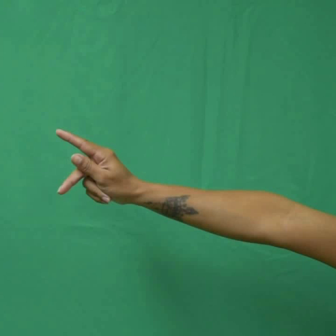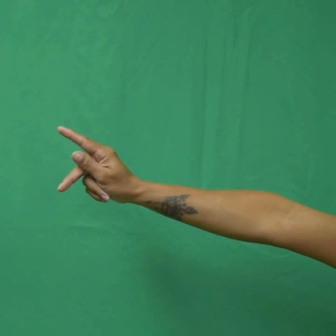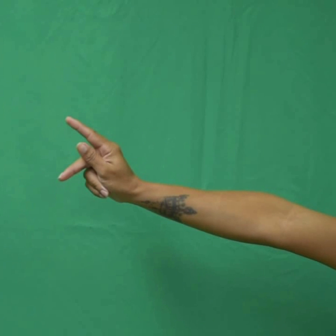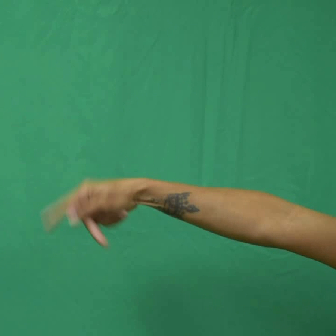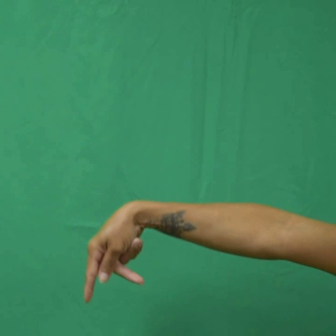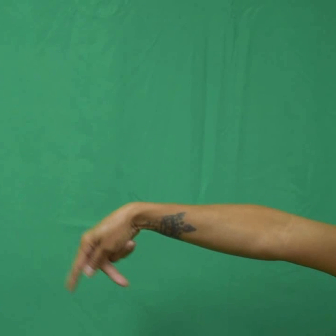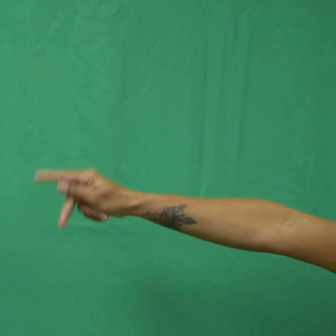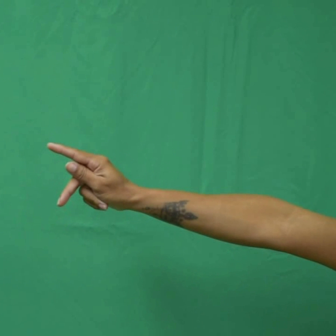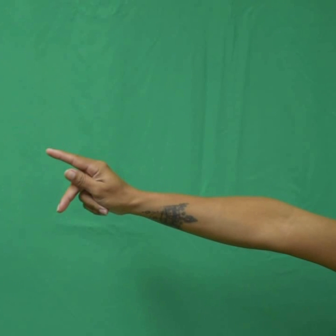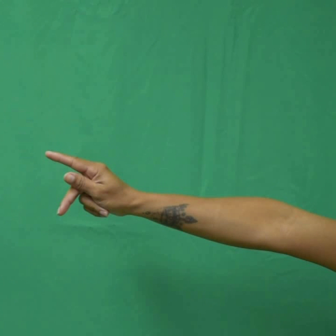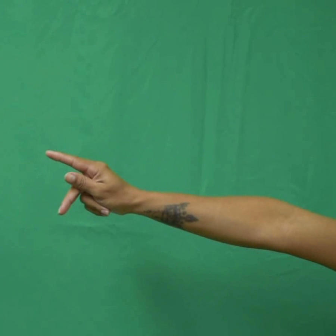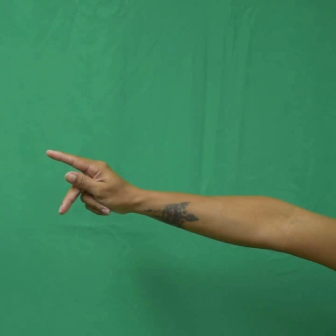K